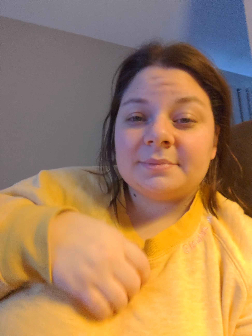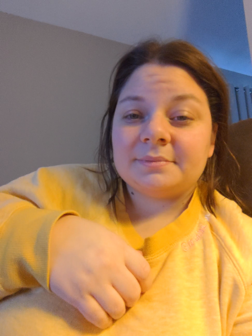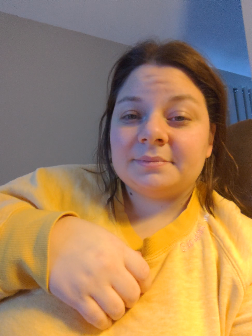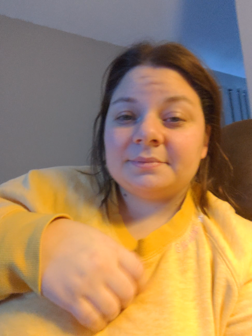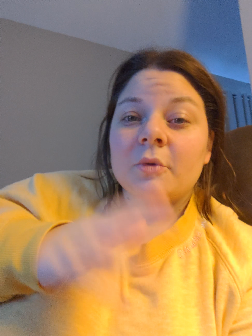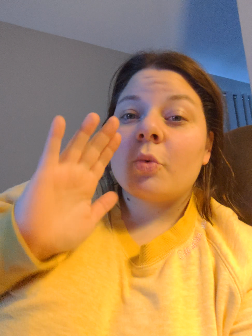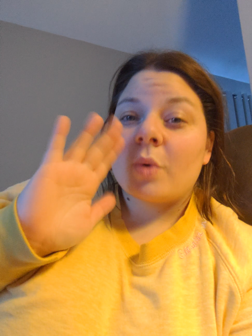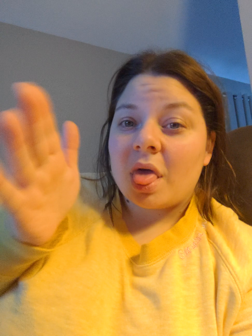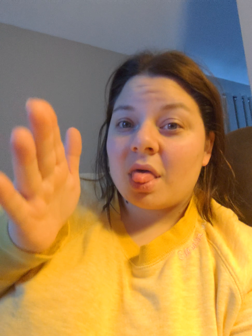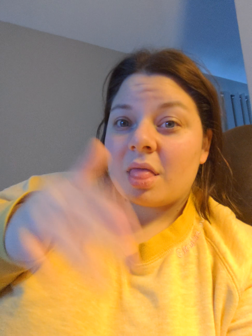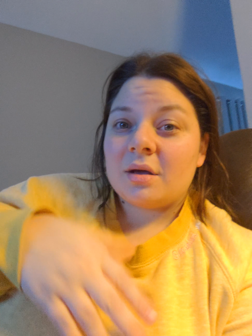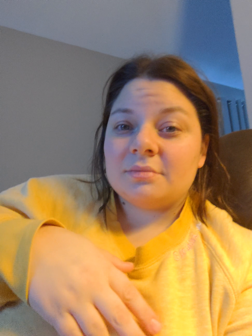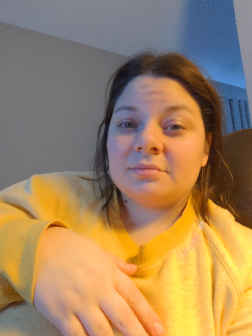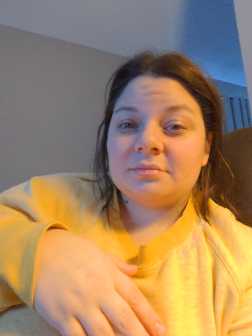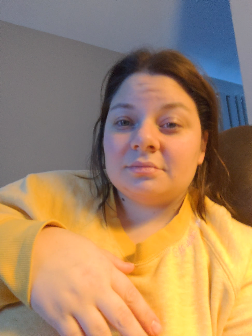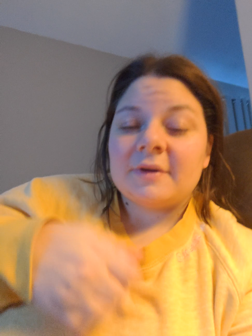will